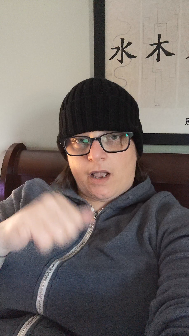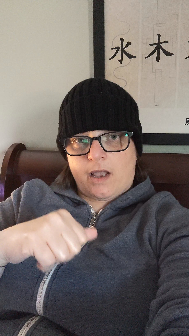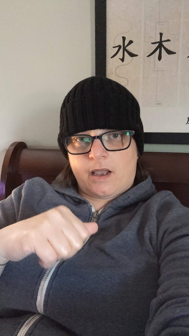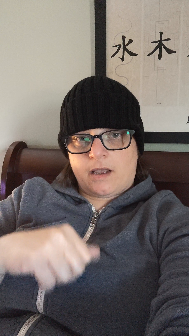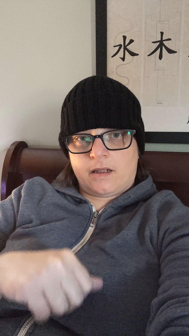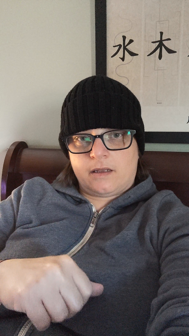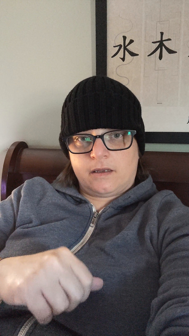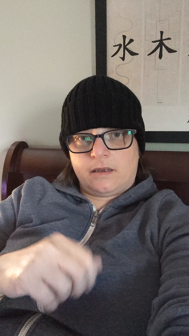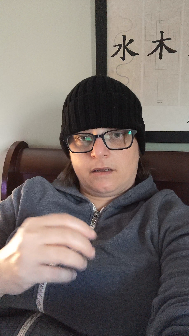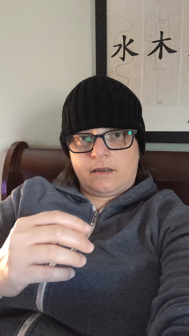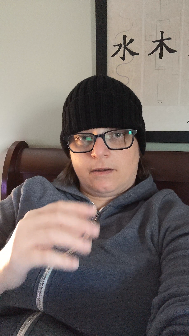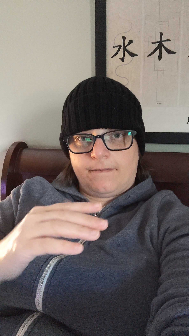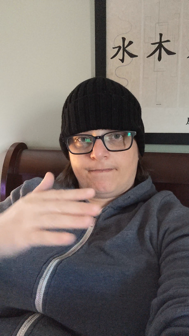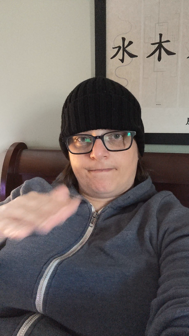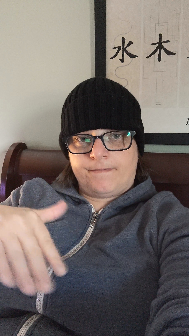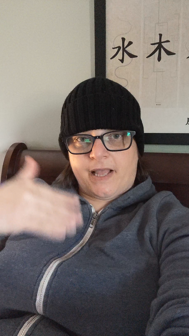pants